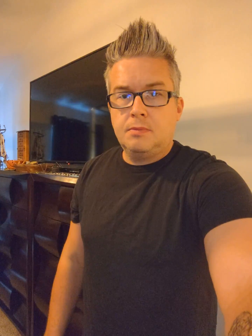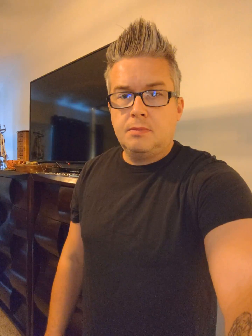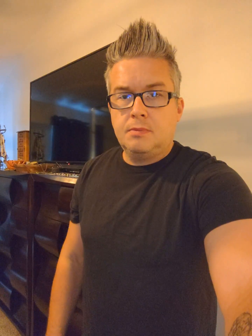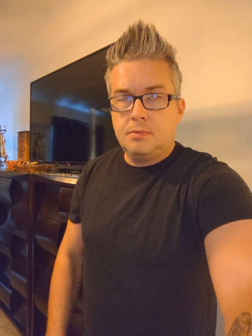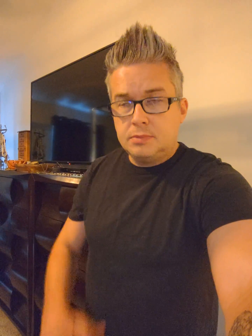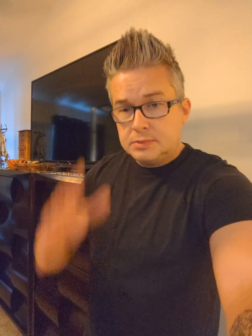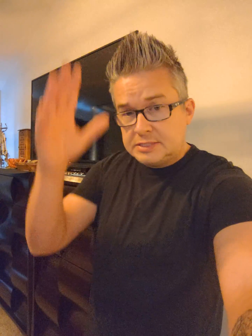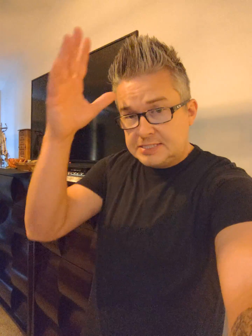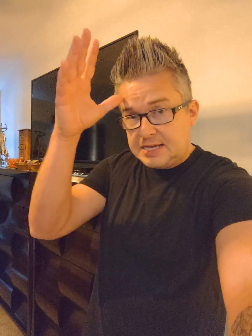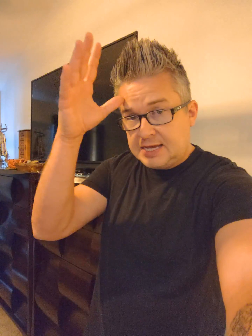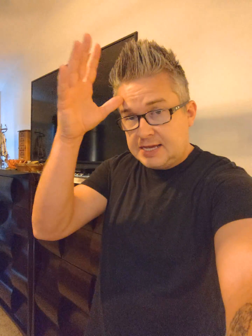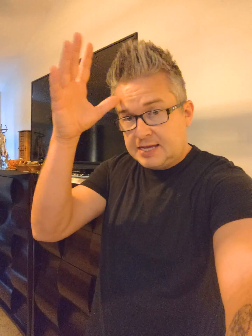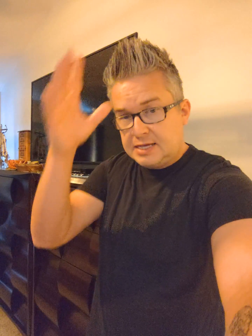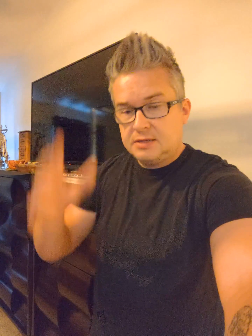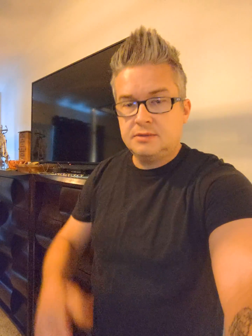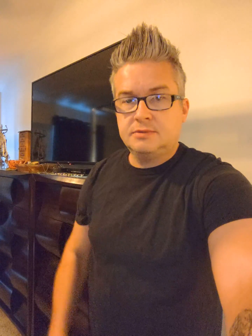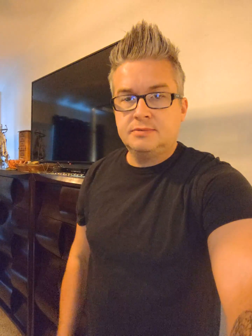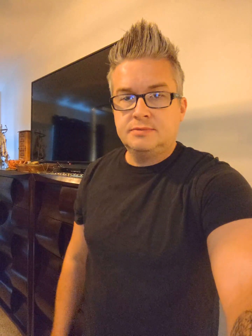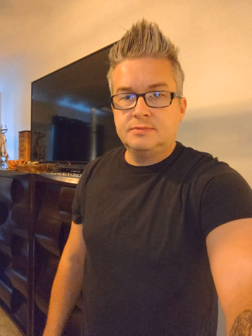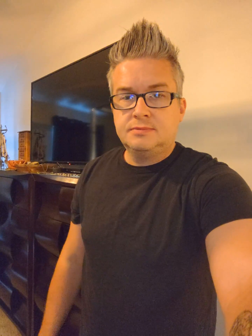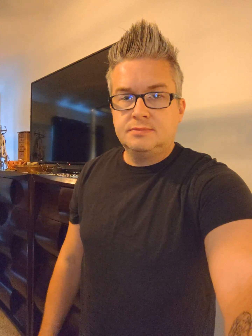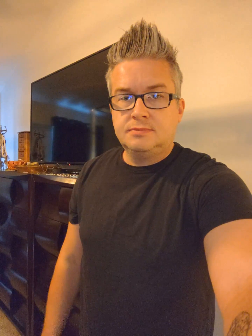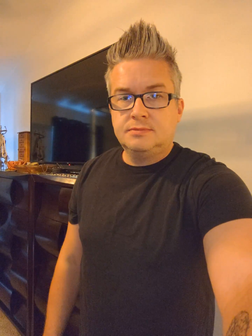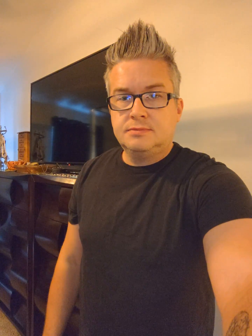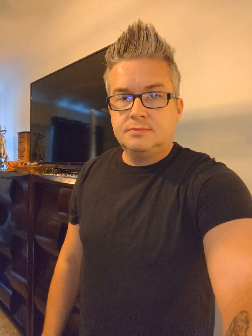daddy